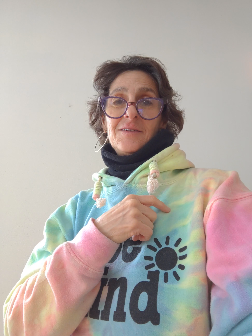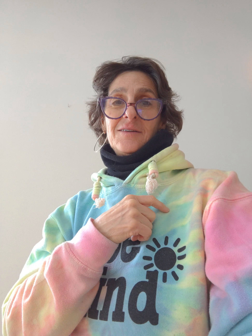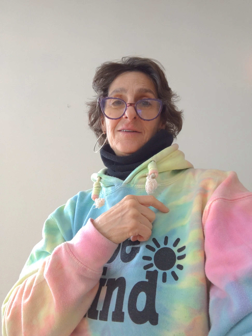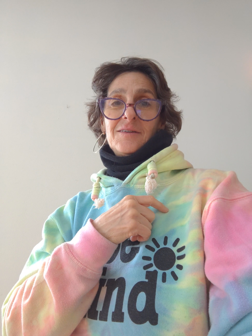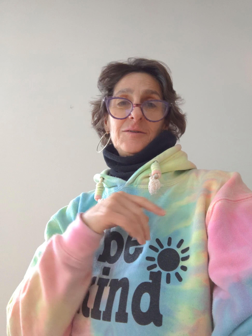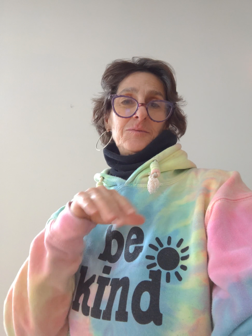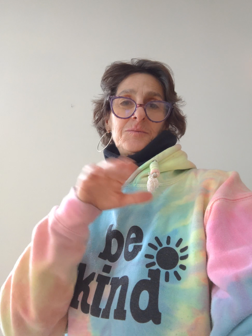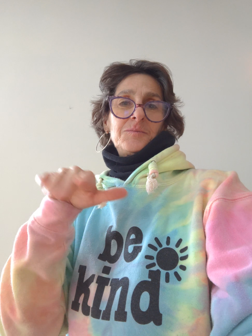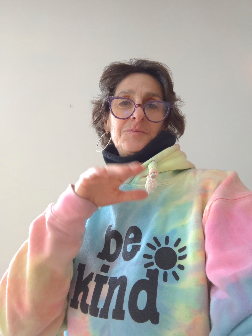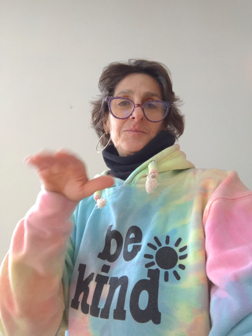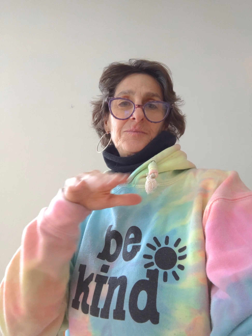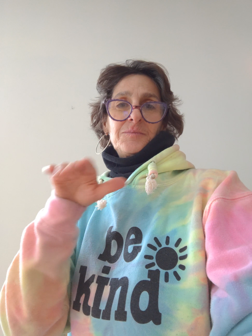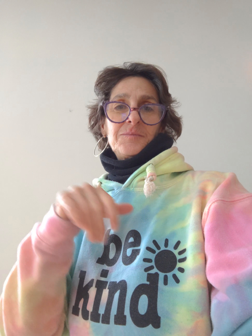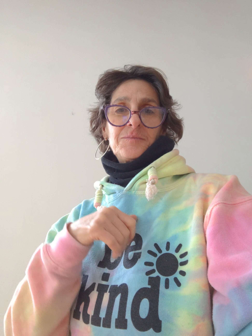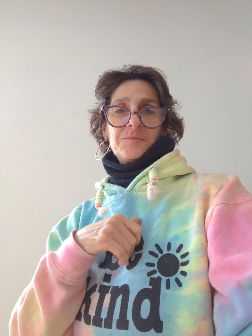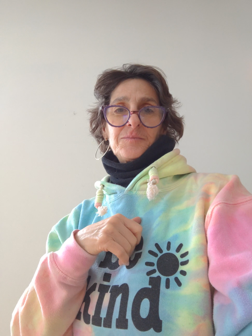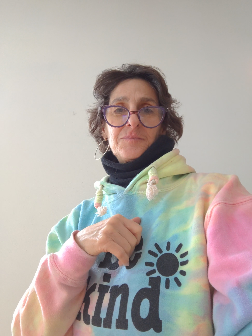pool